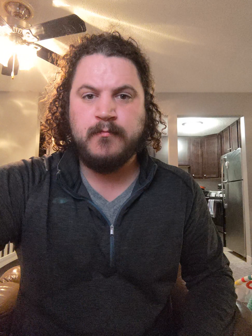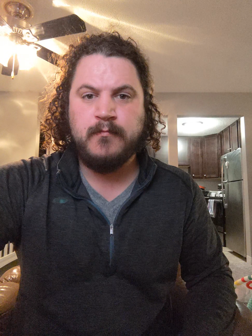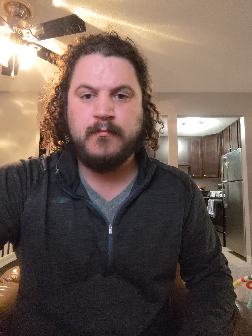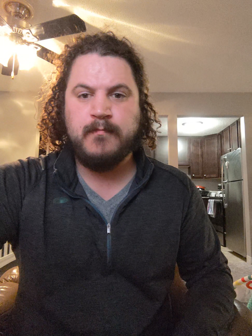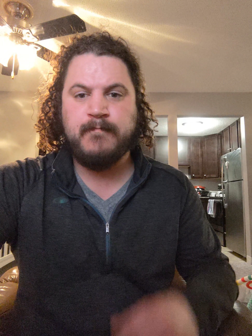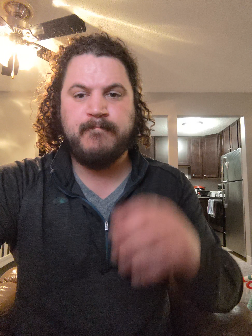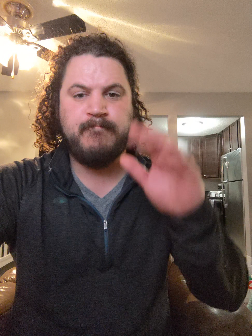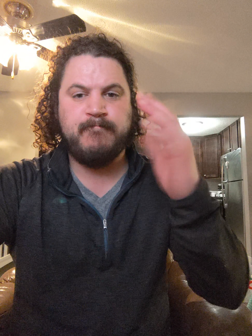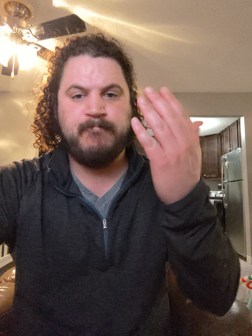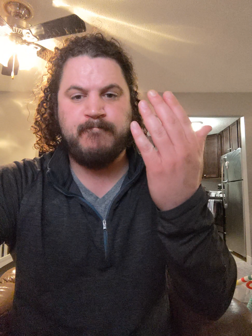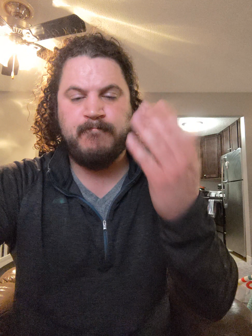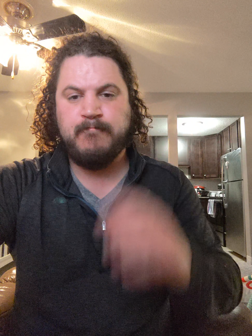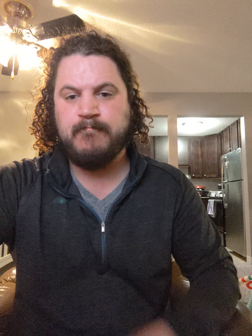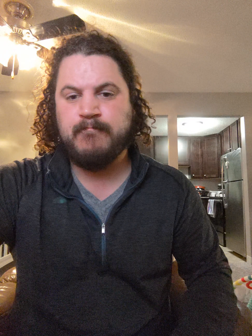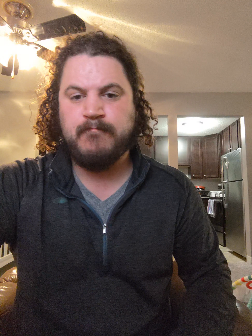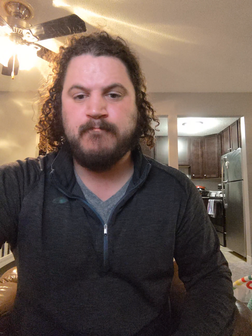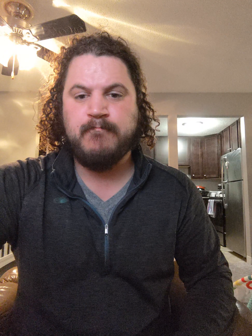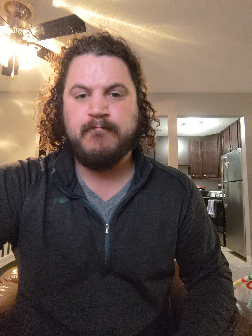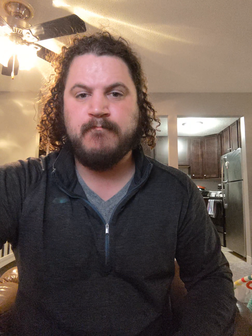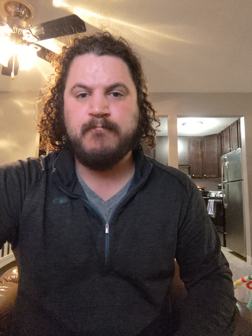mitten